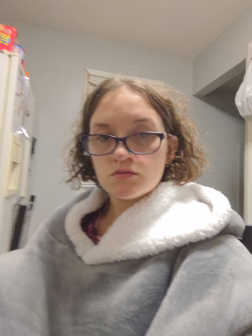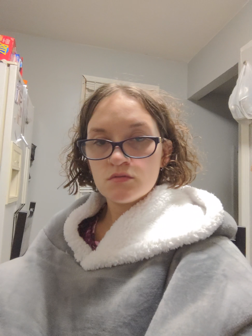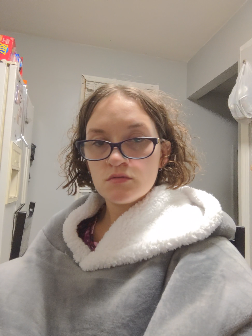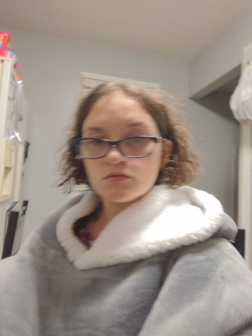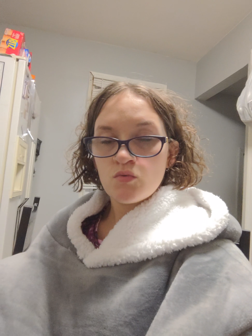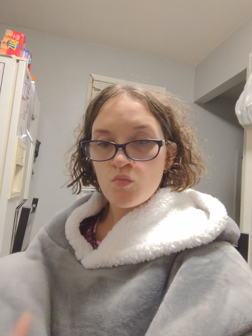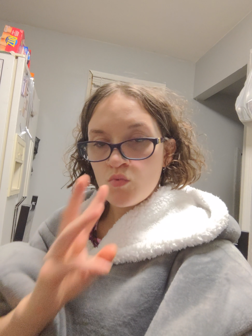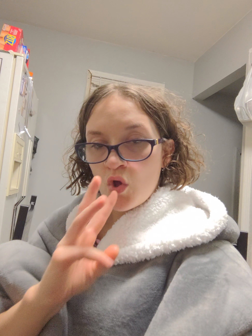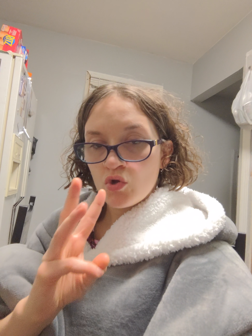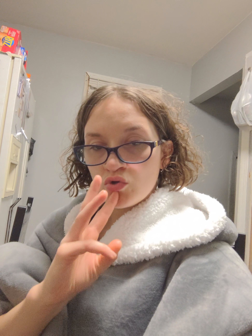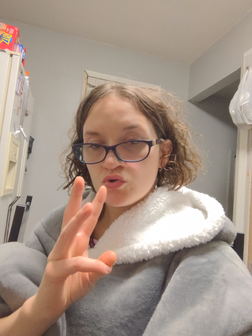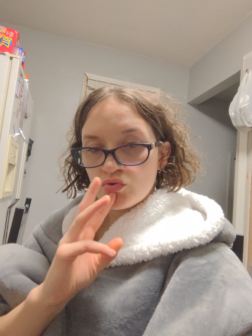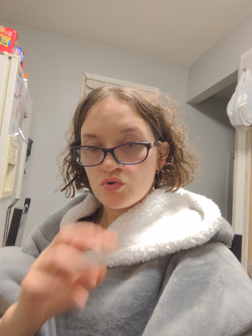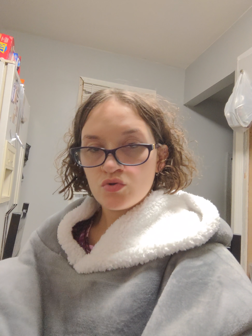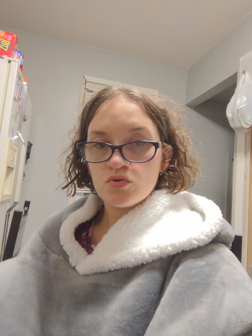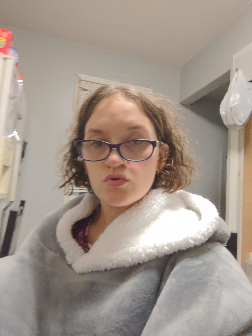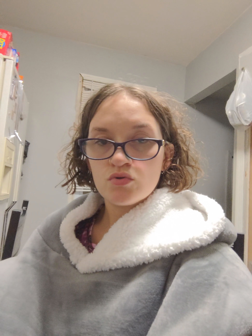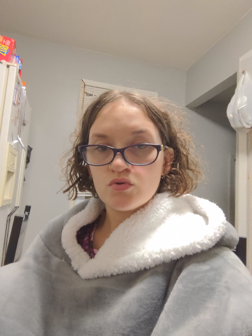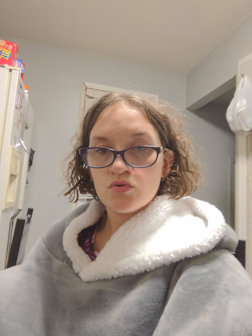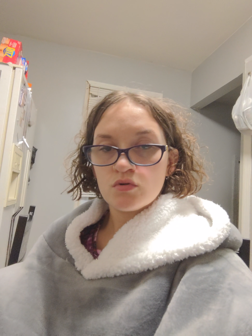water